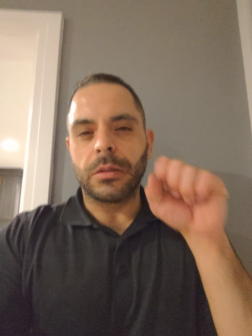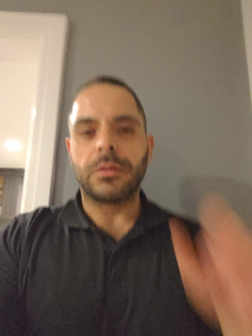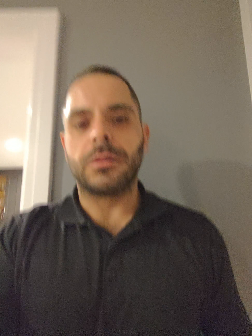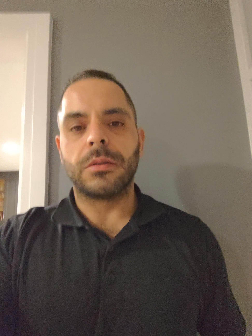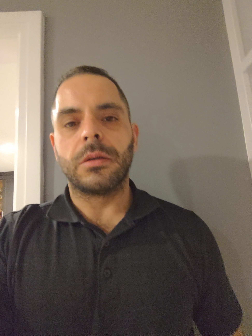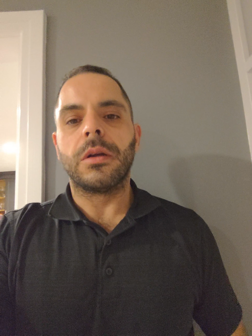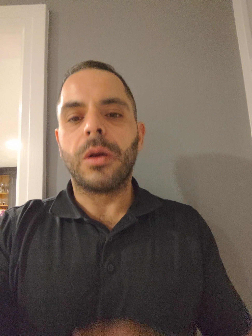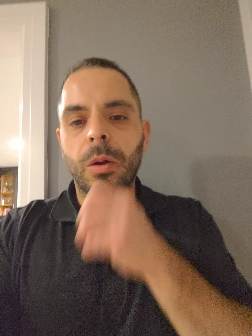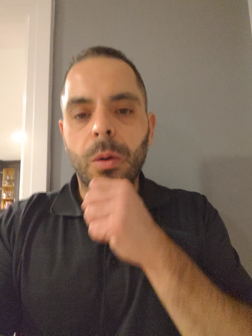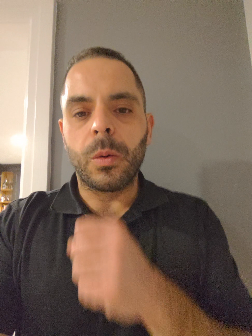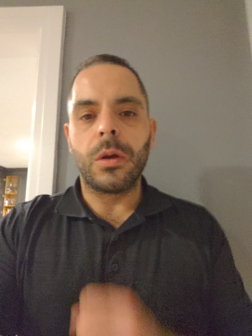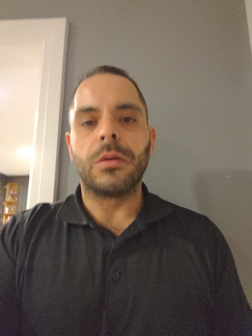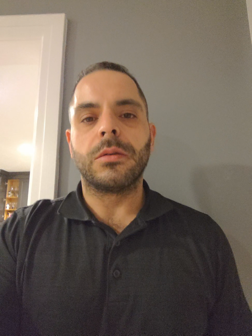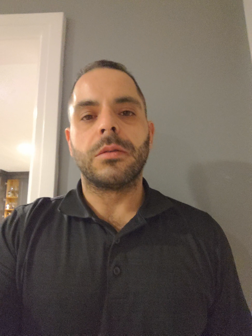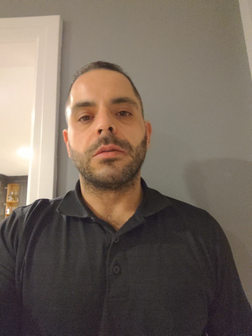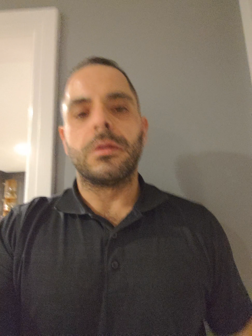old